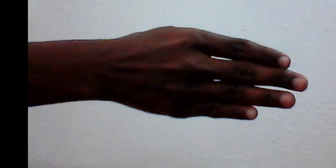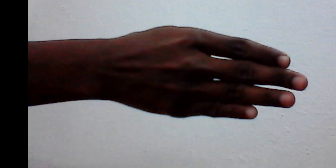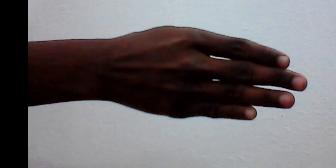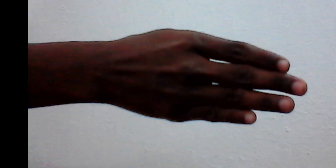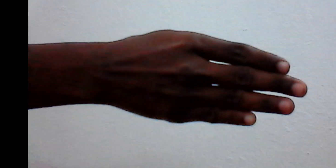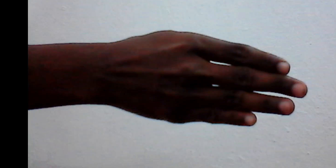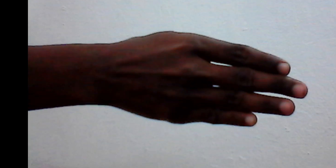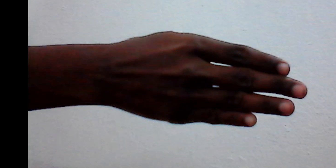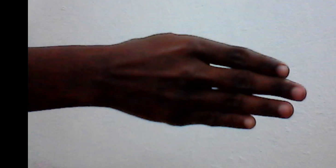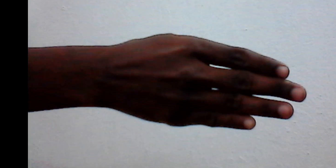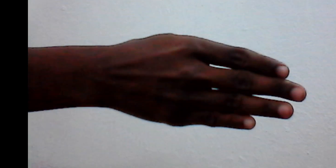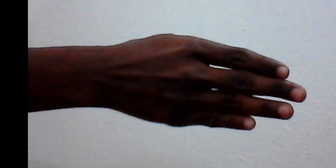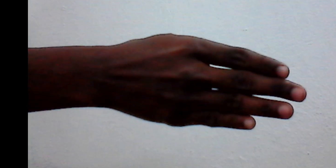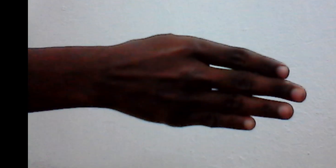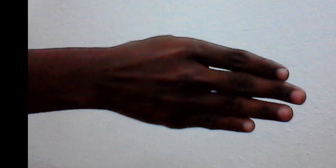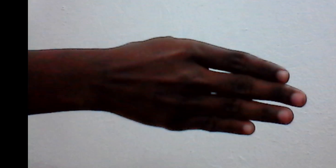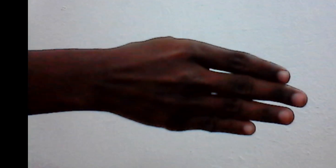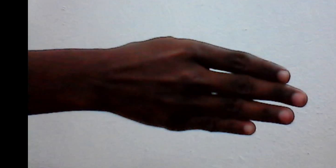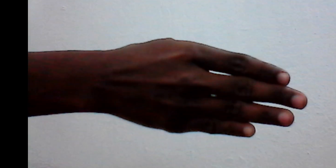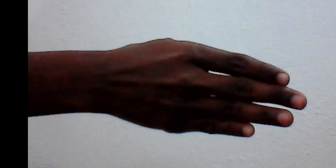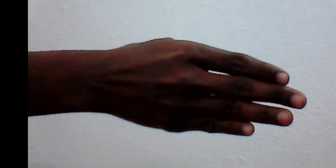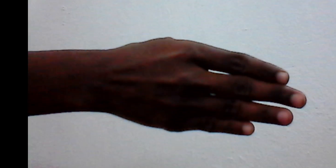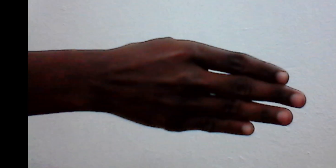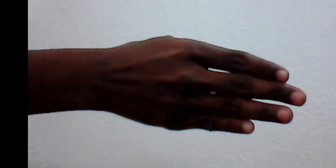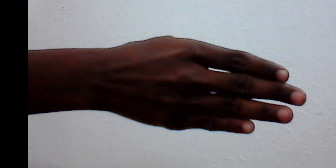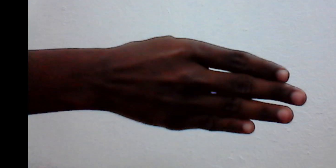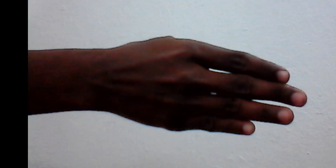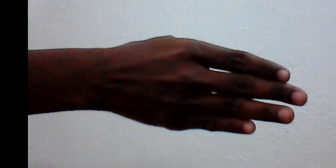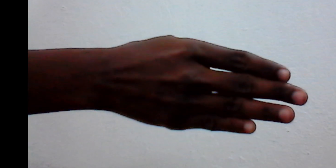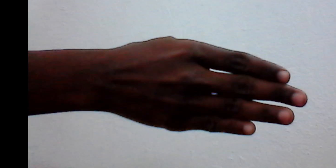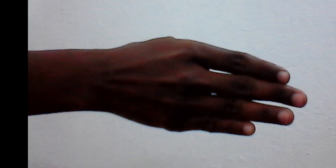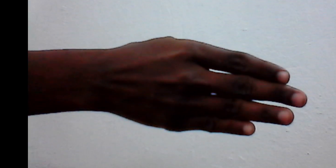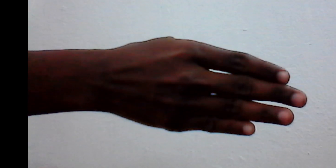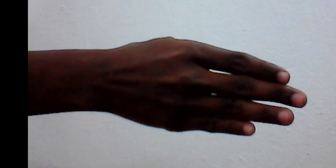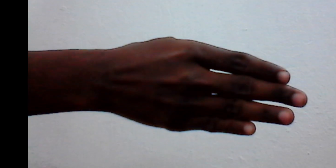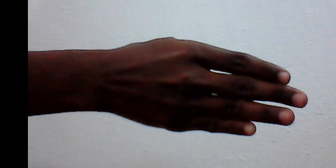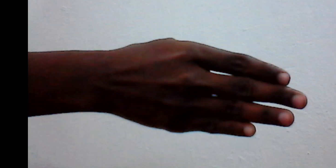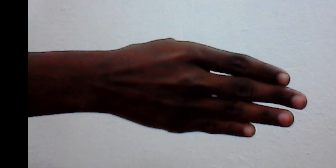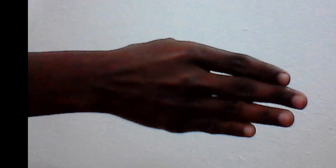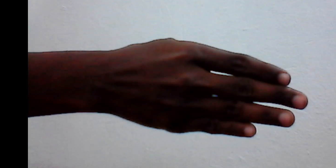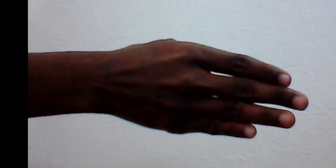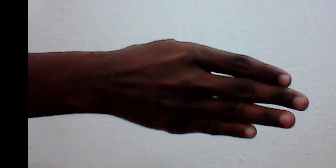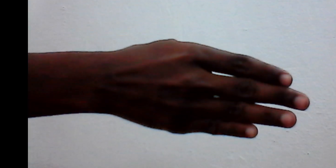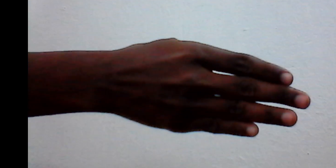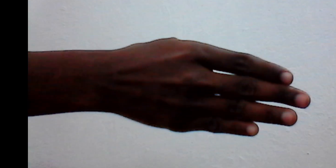അ